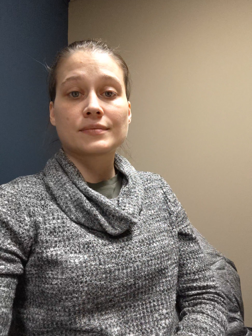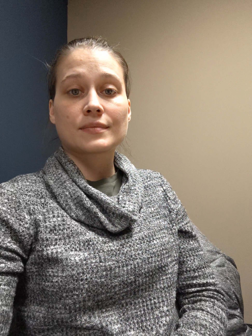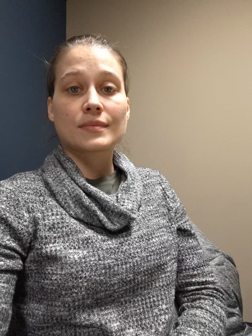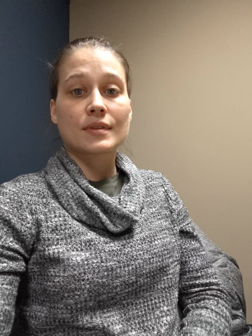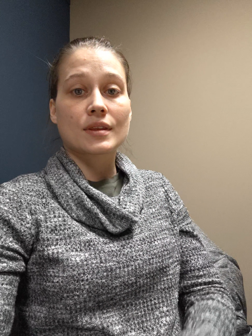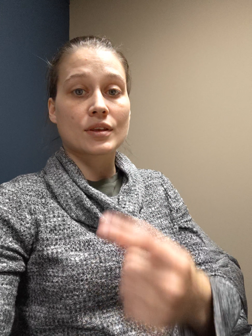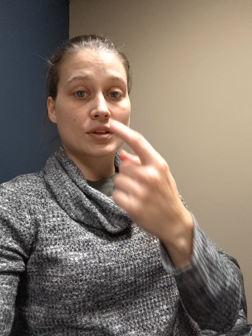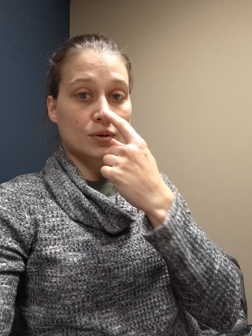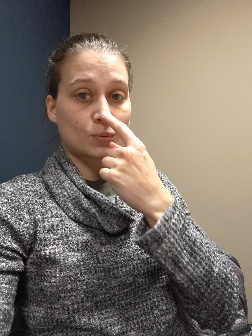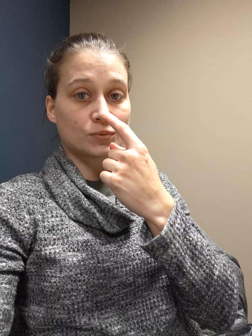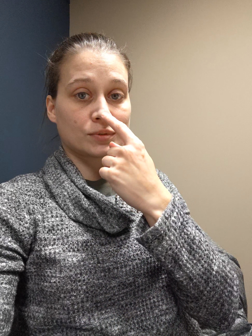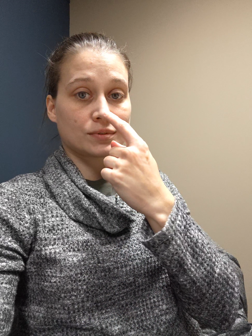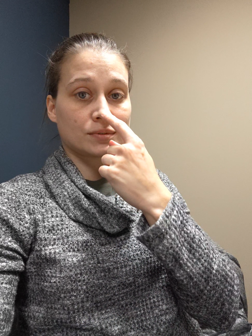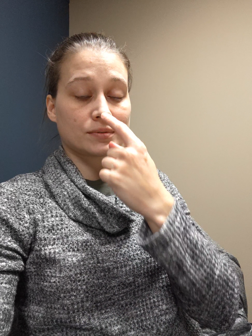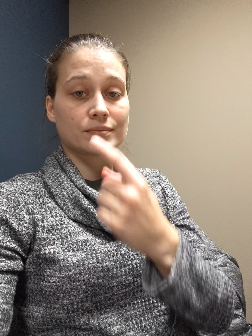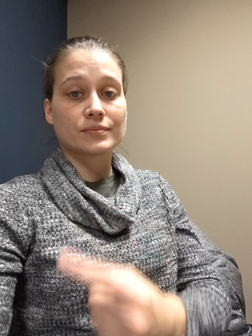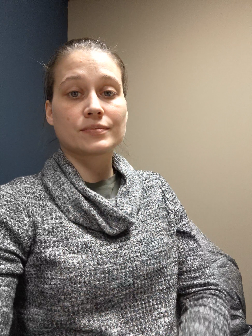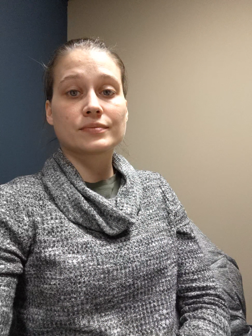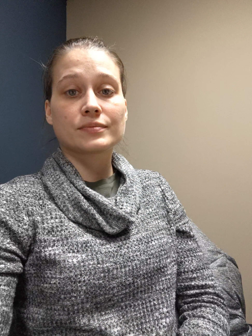nose